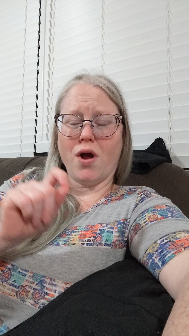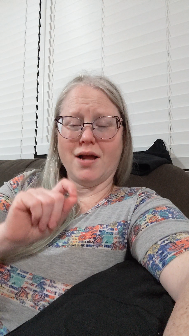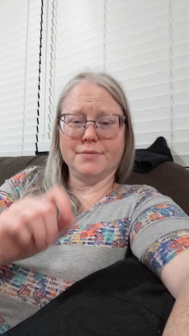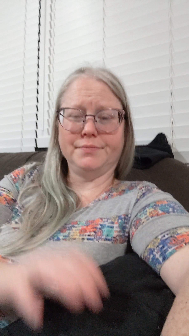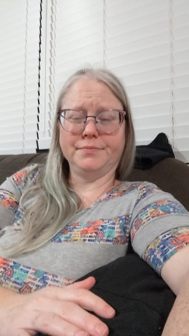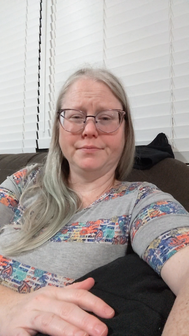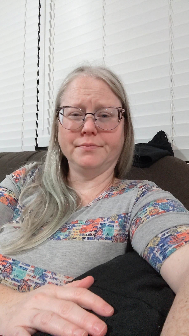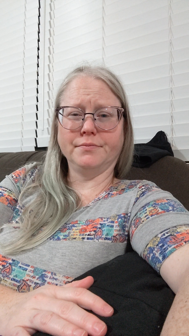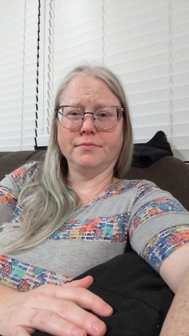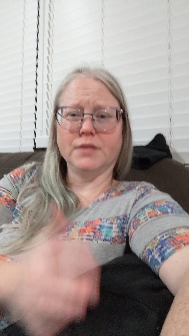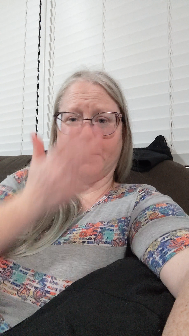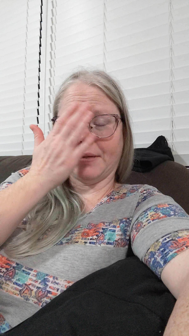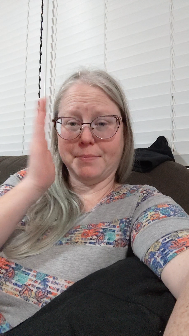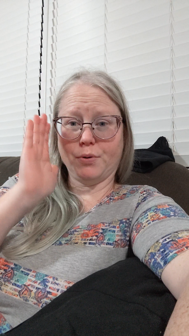peekaboo